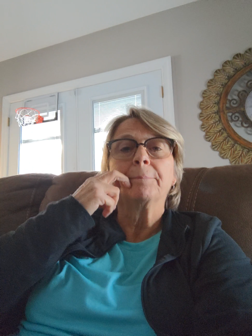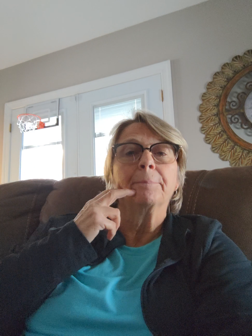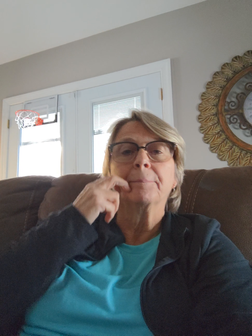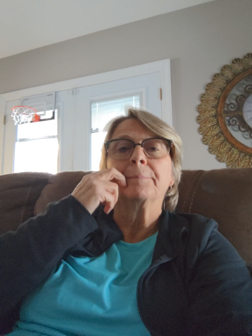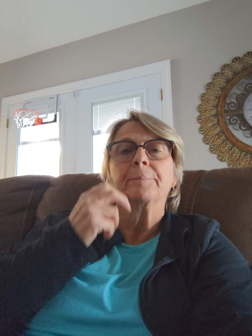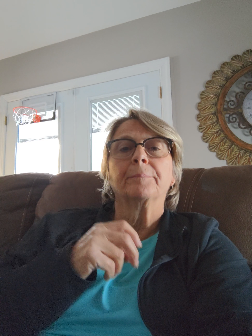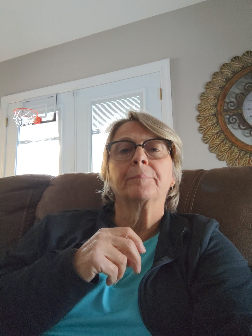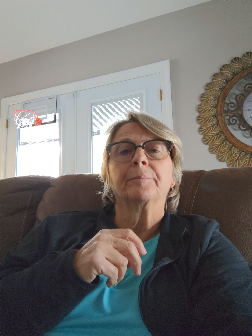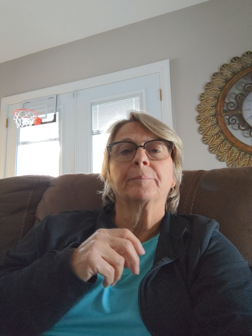gum